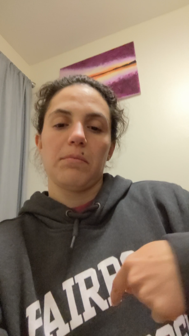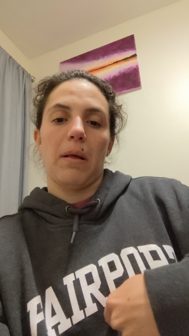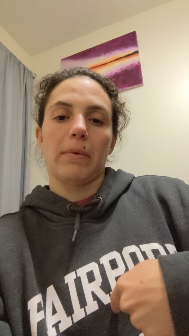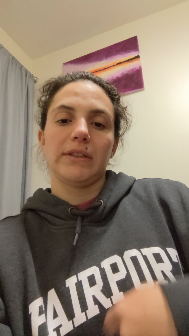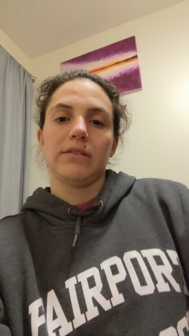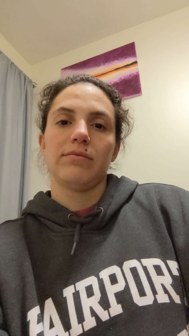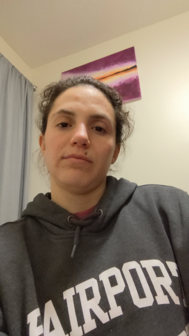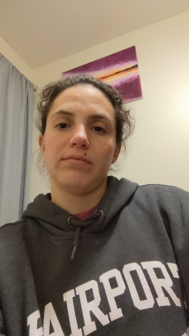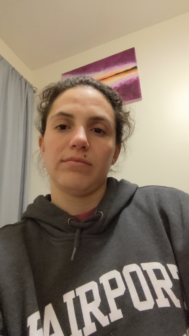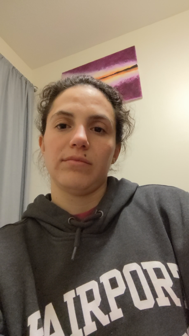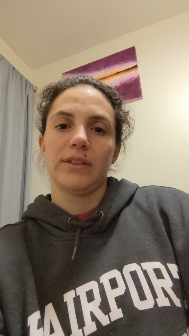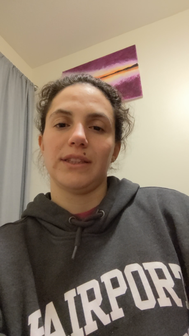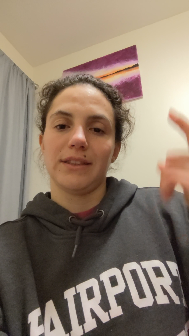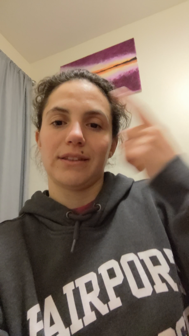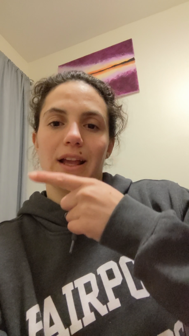day